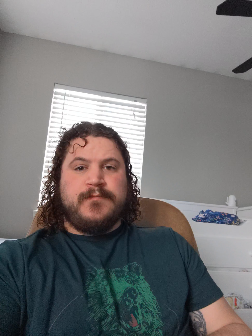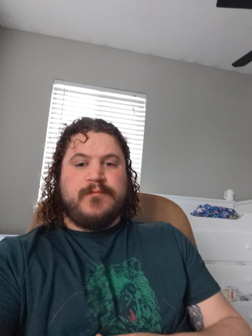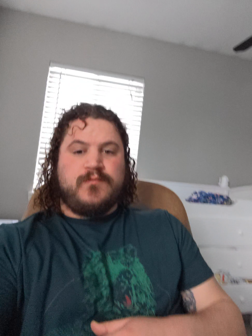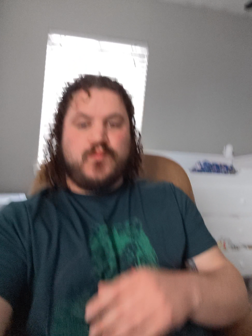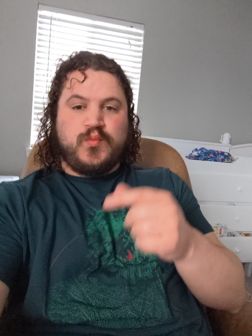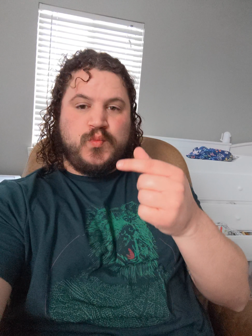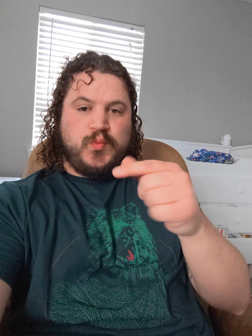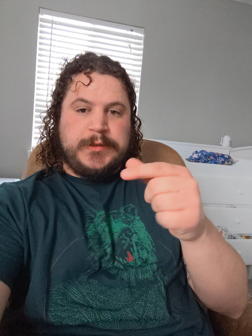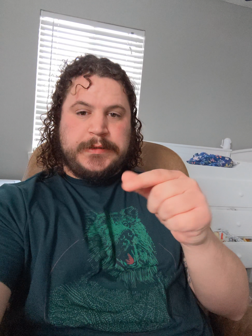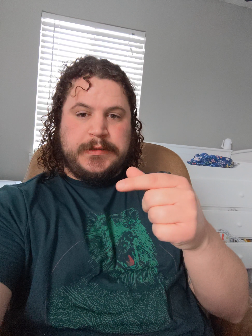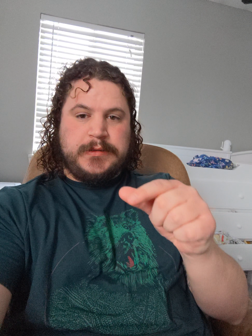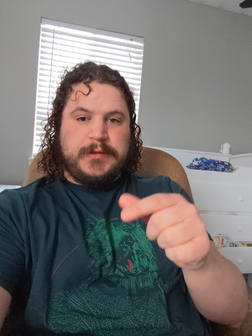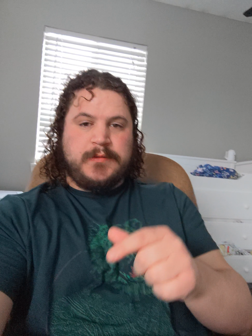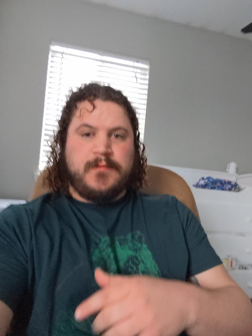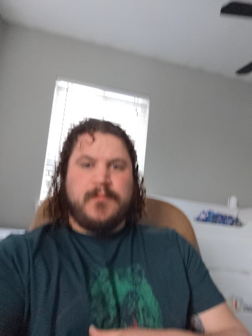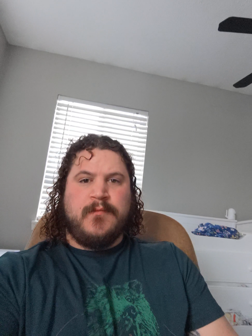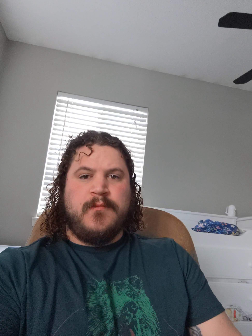green